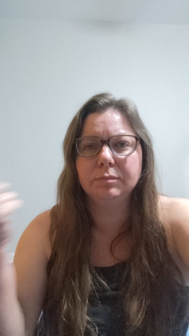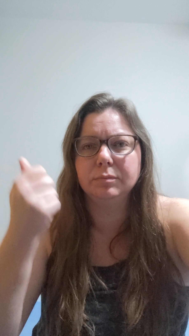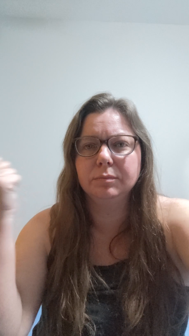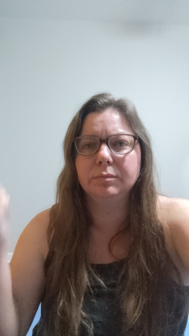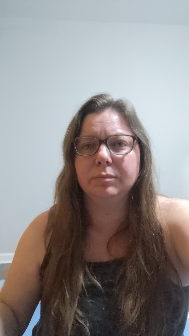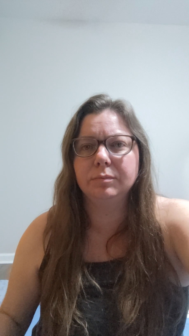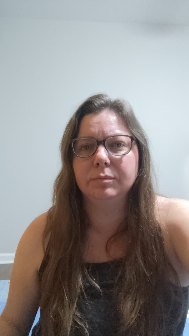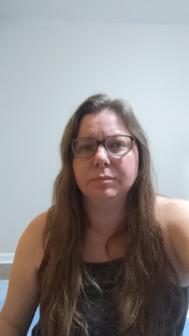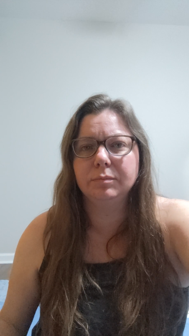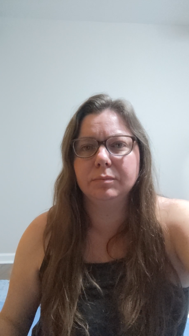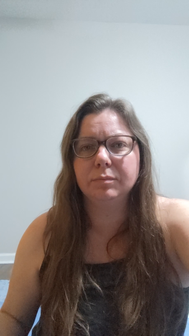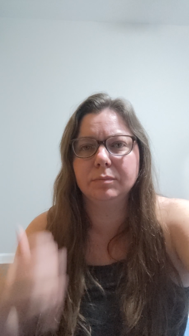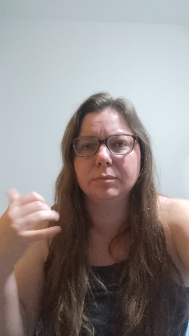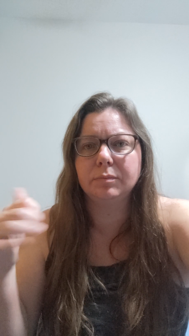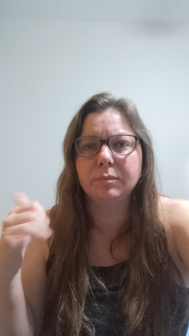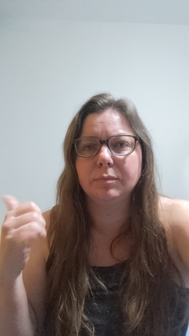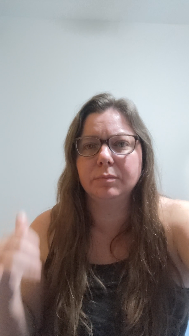party